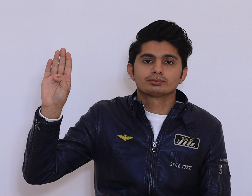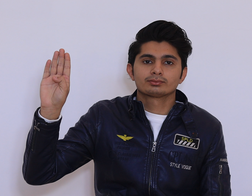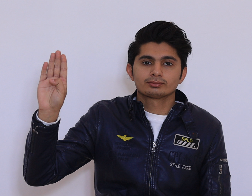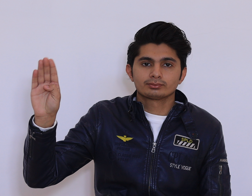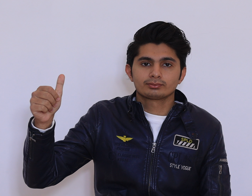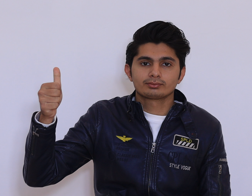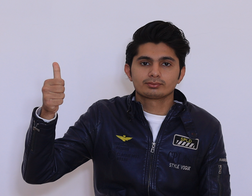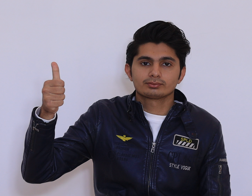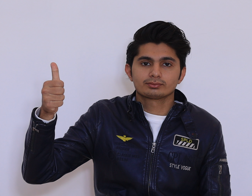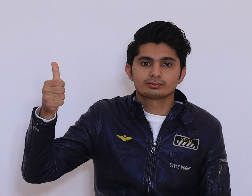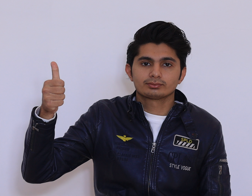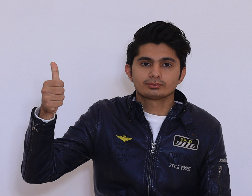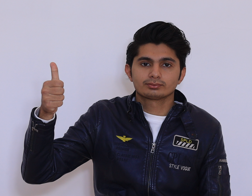best